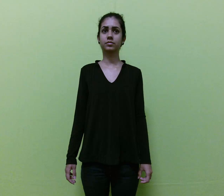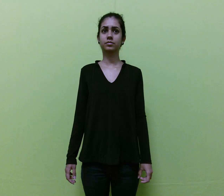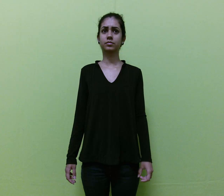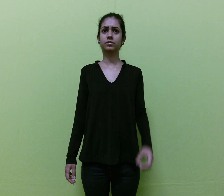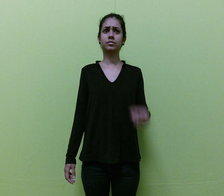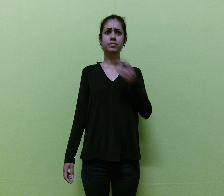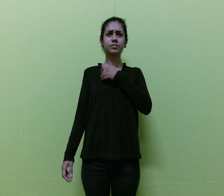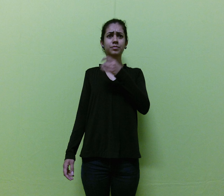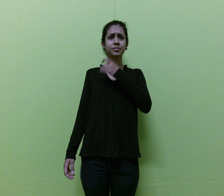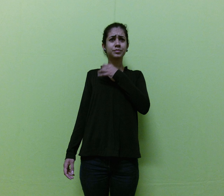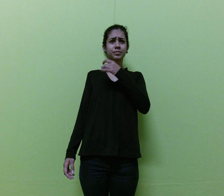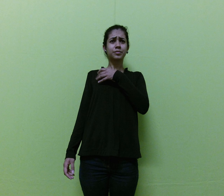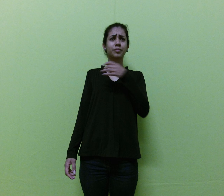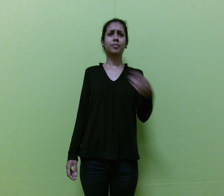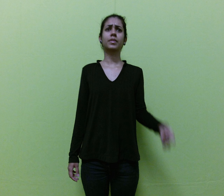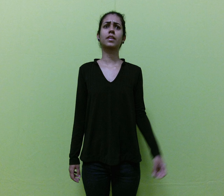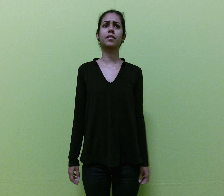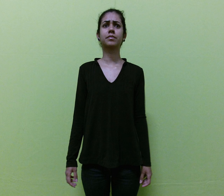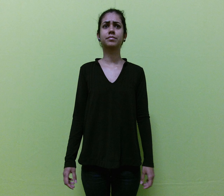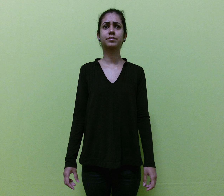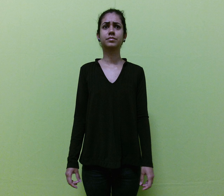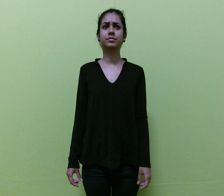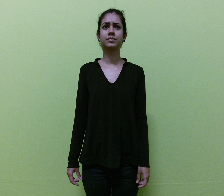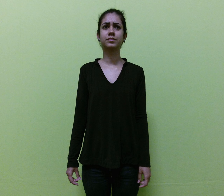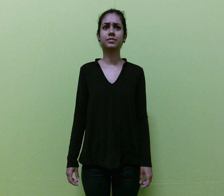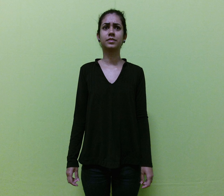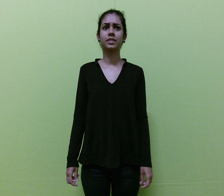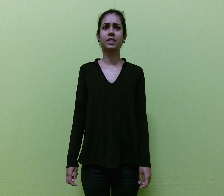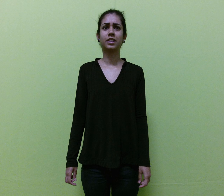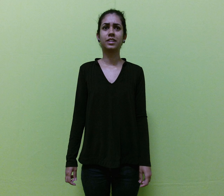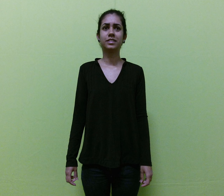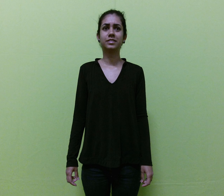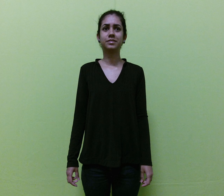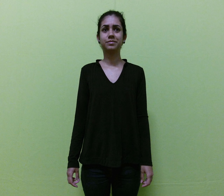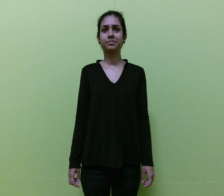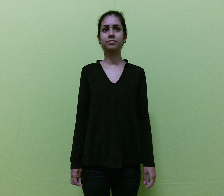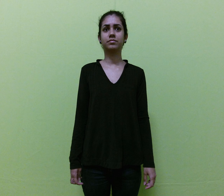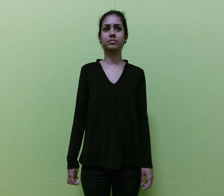medo